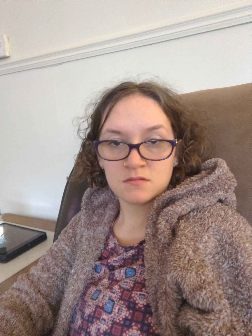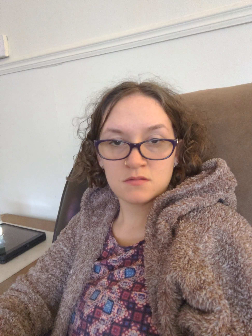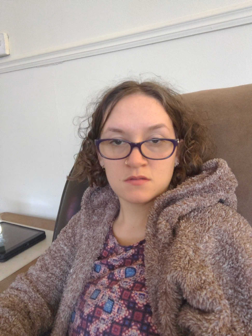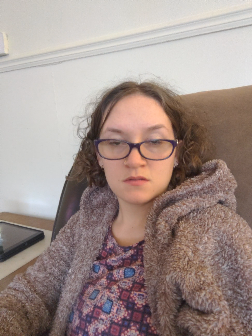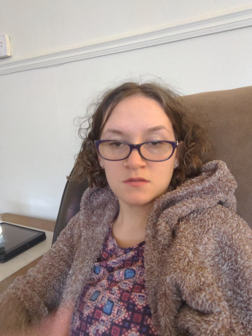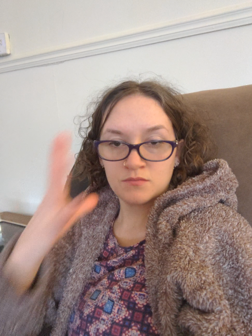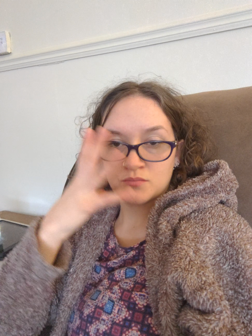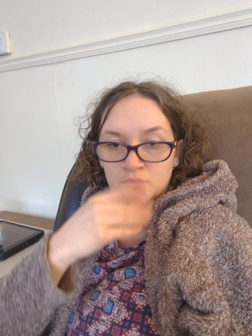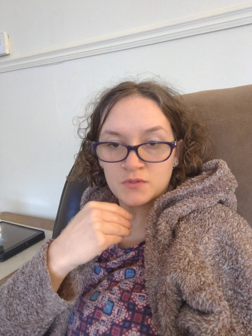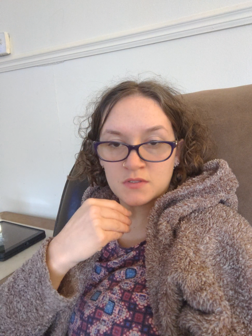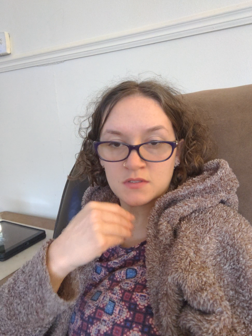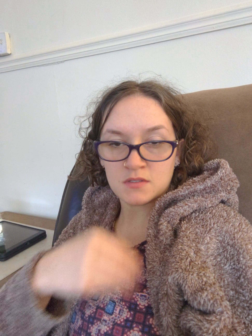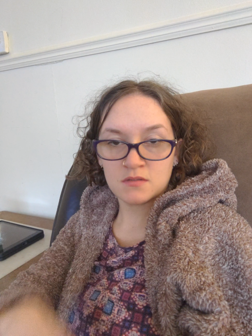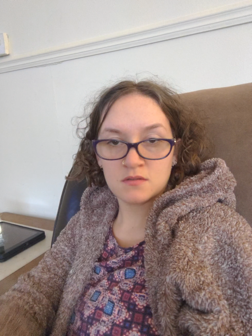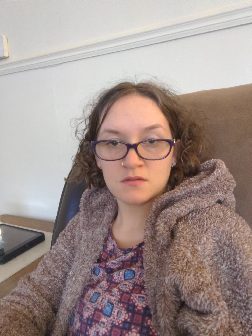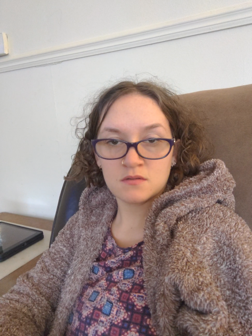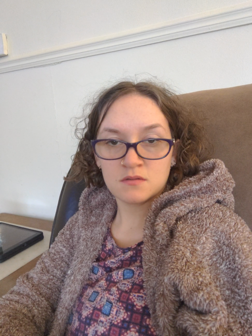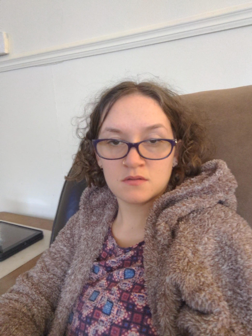pretty